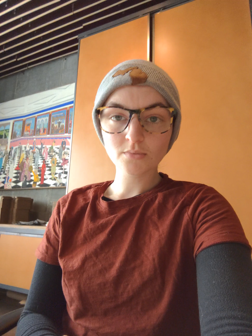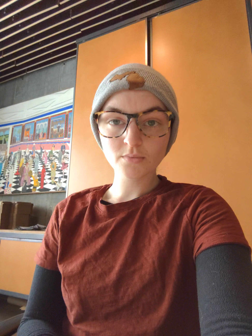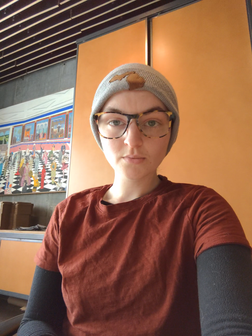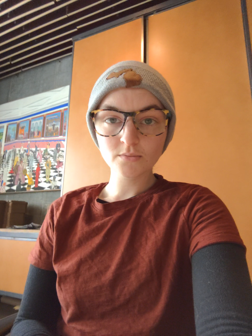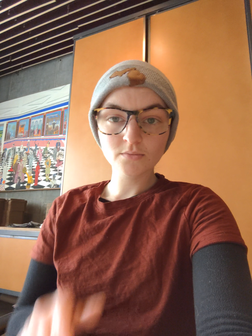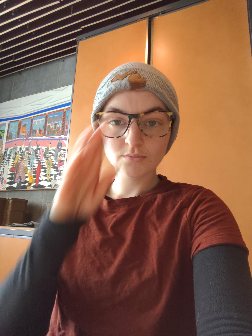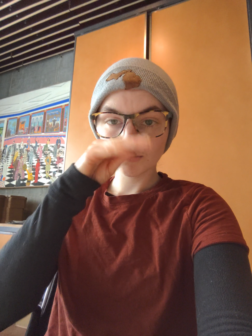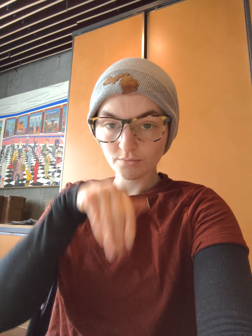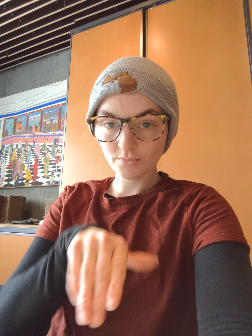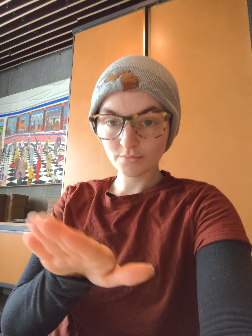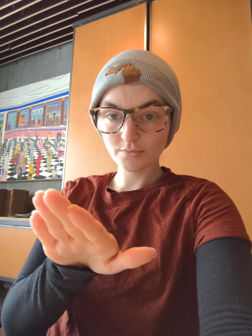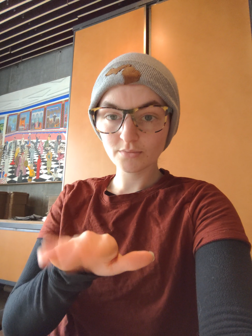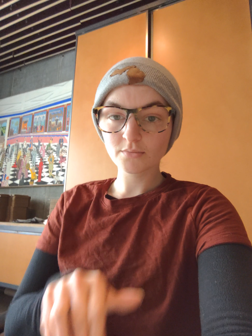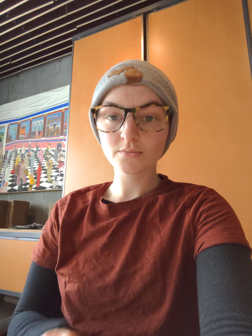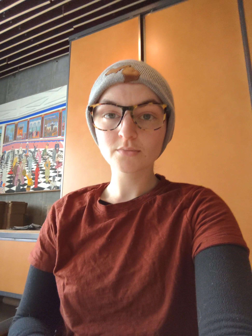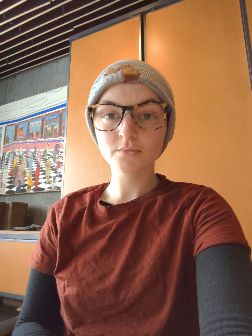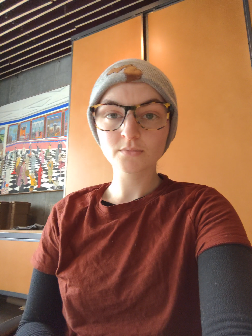elephant